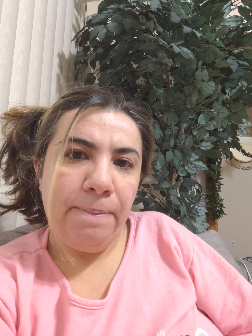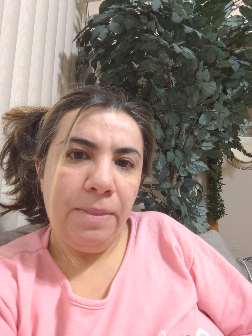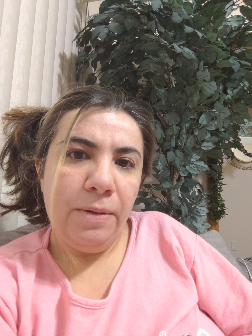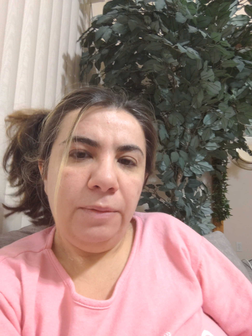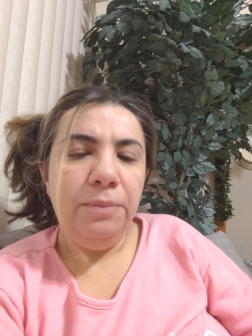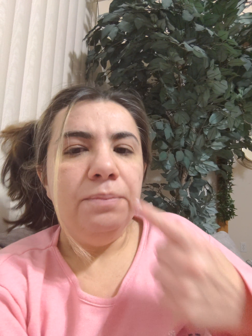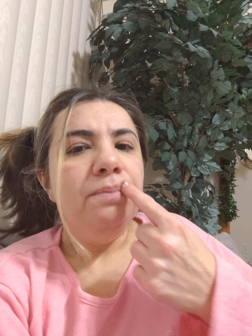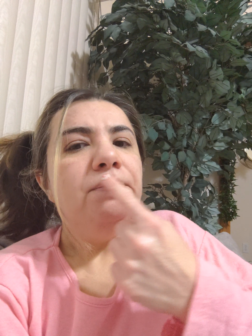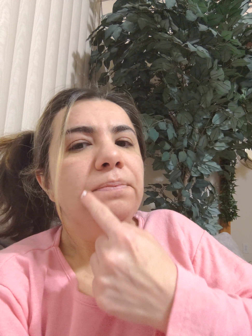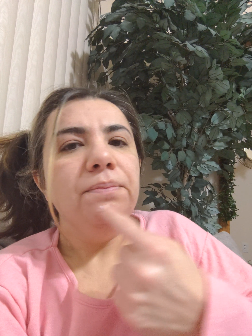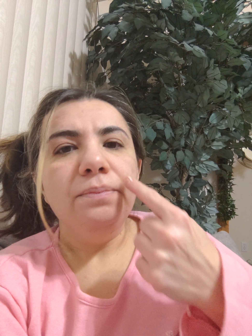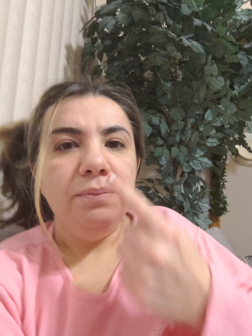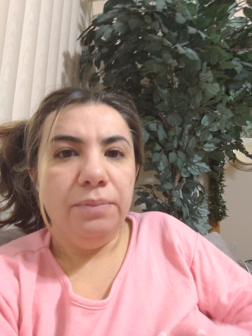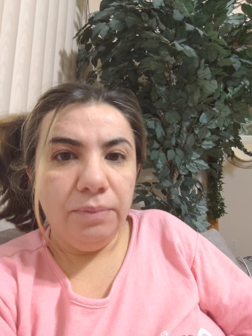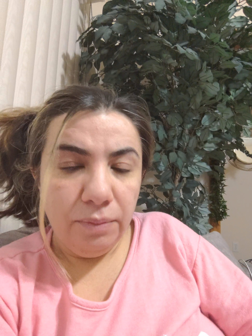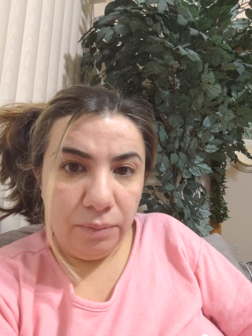mouth